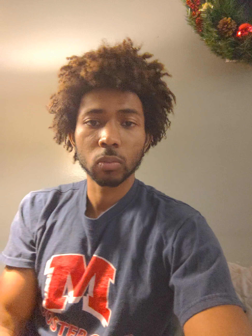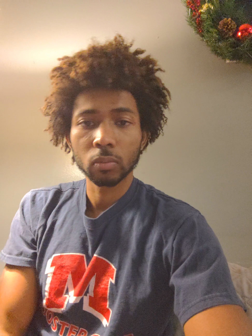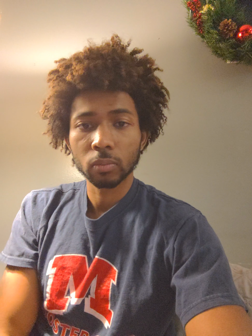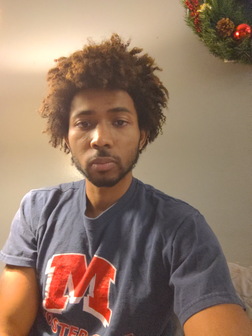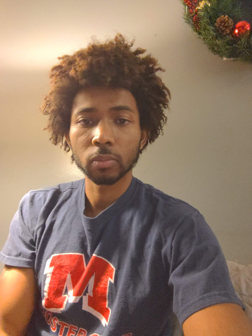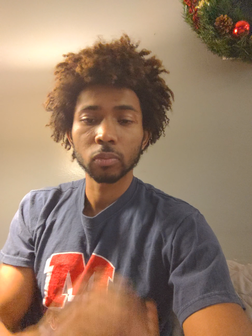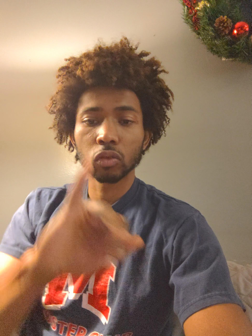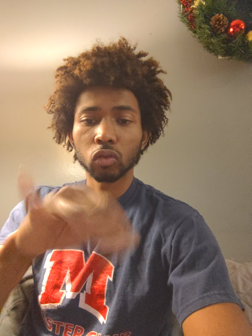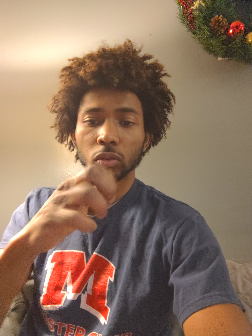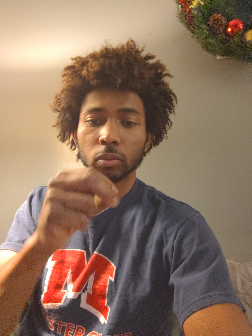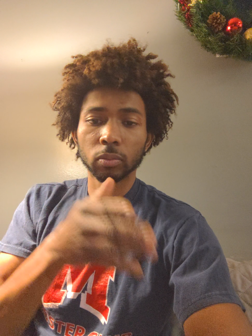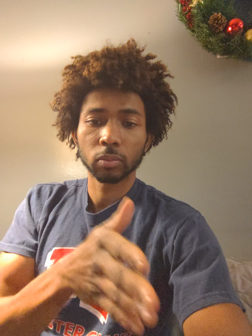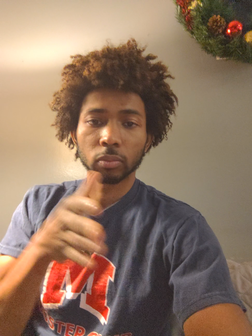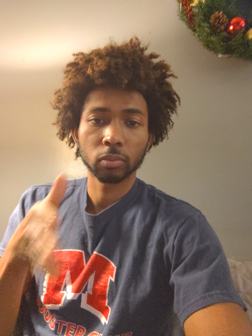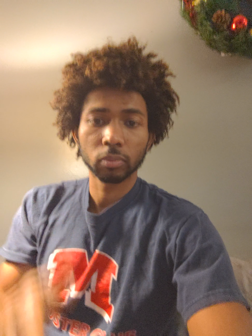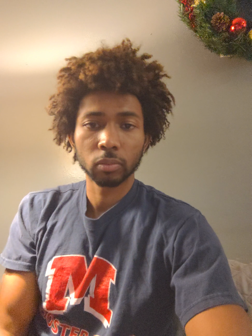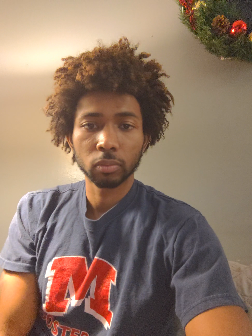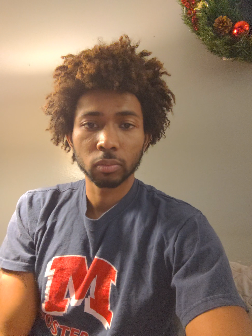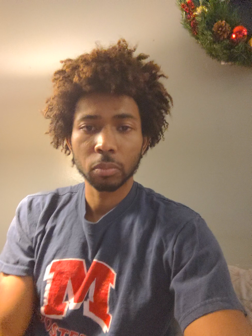jeans